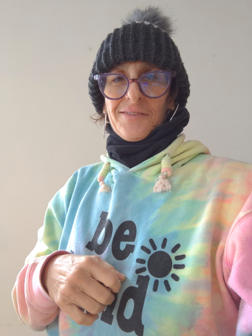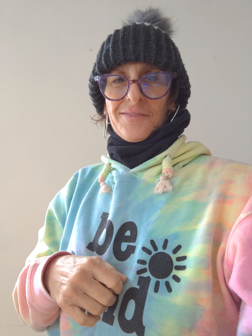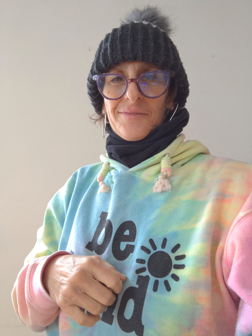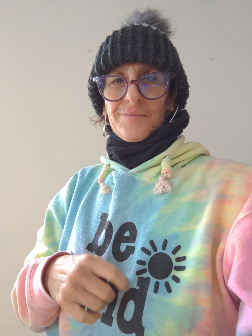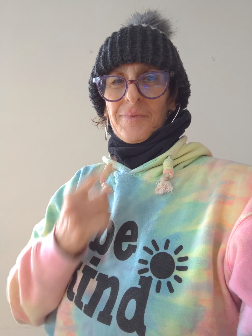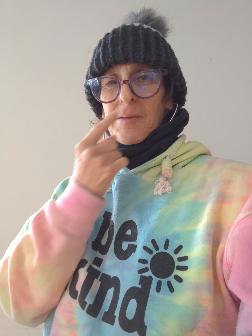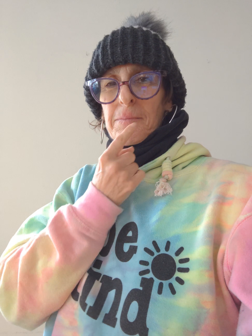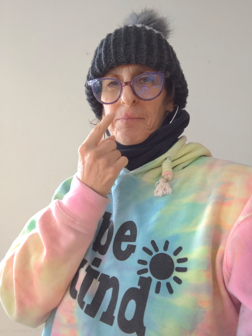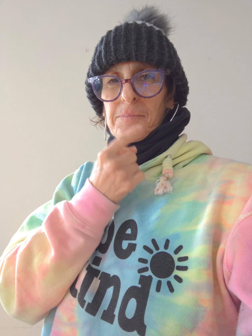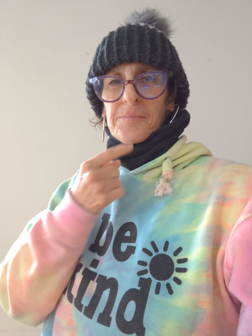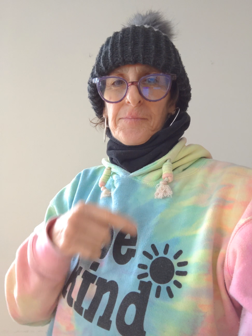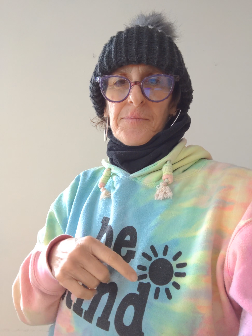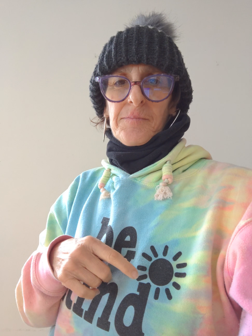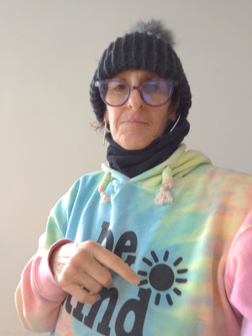lips